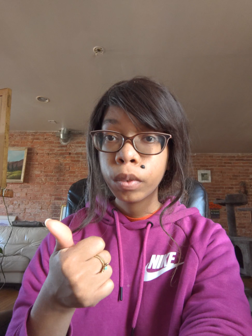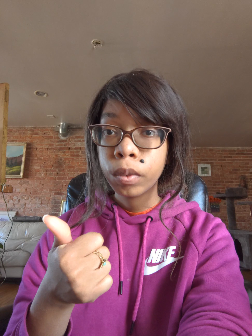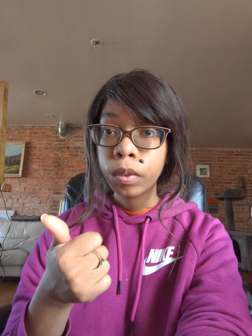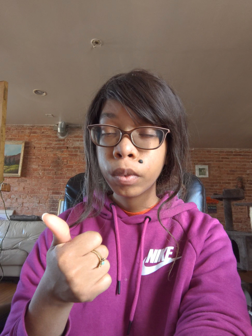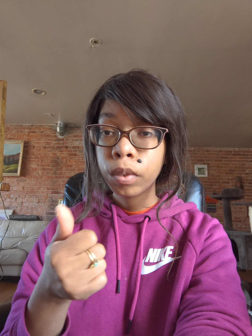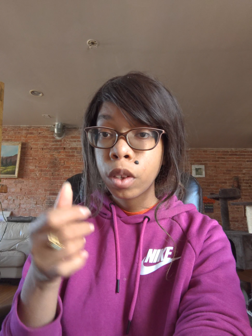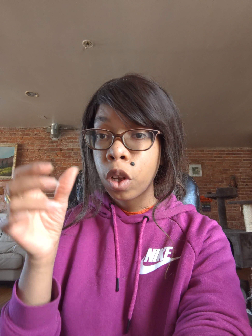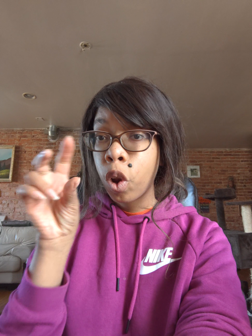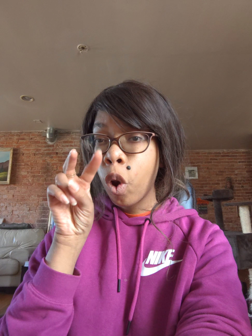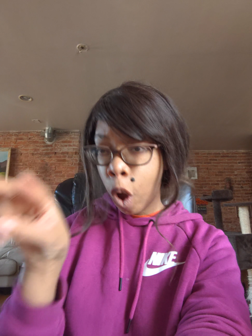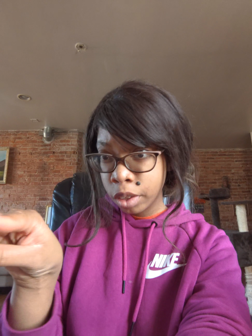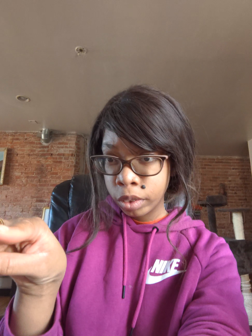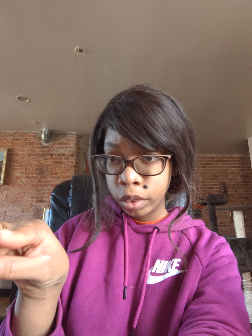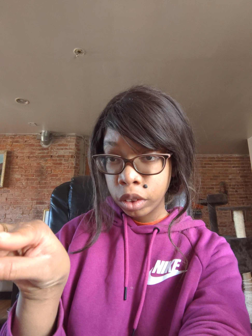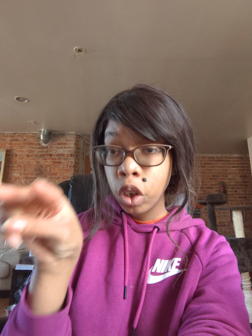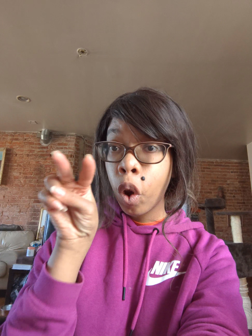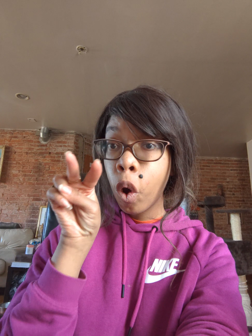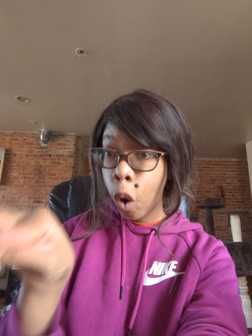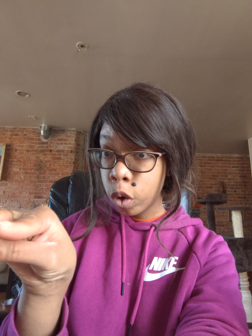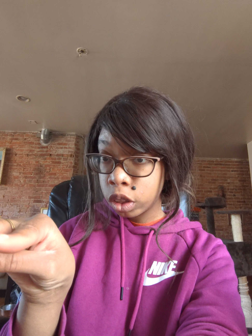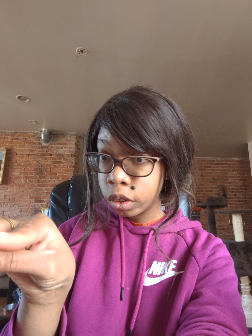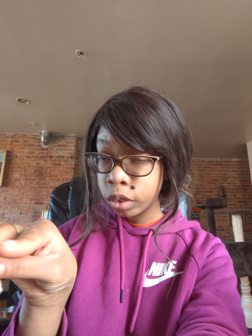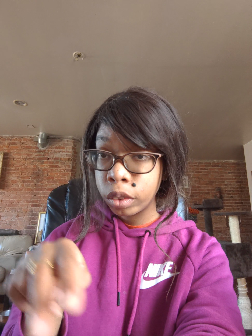look